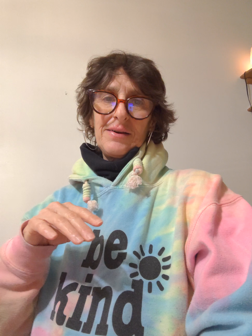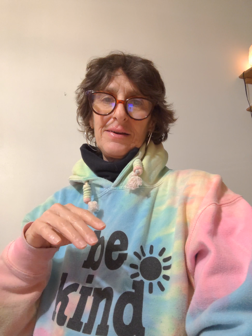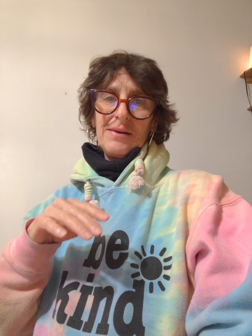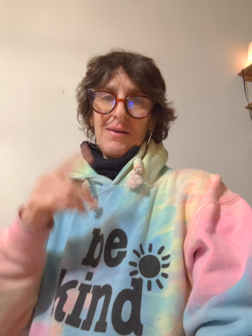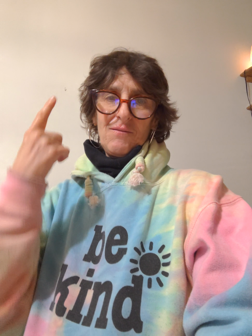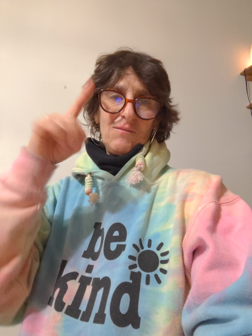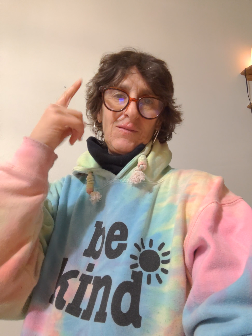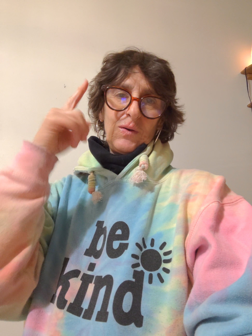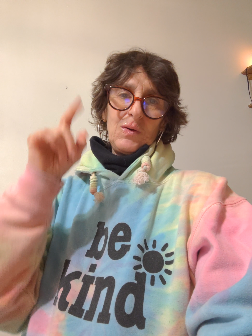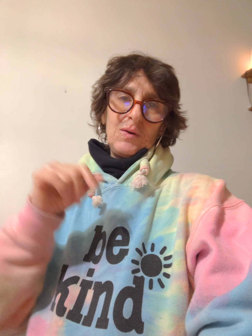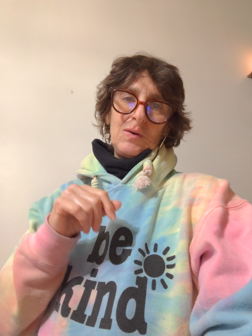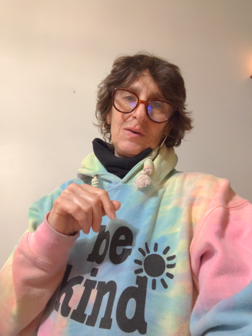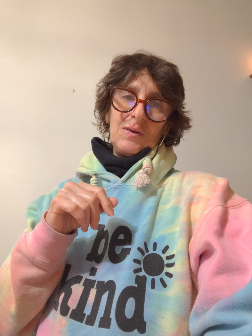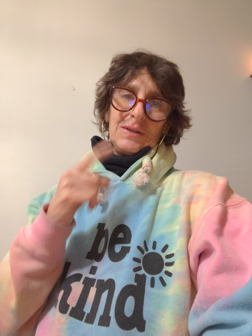for